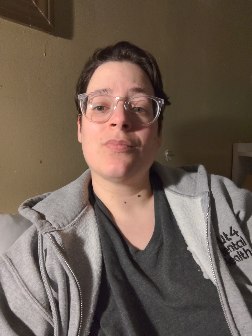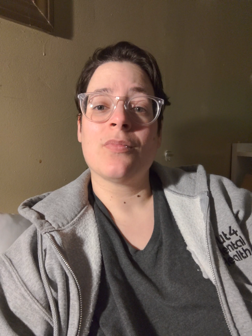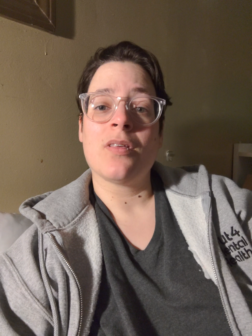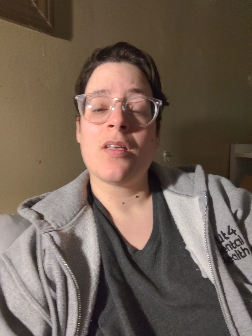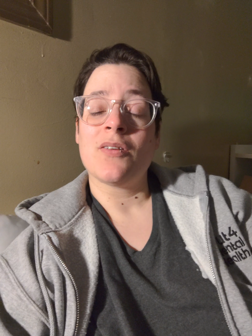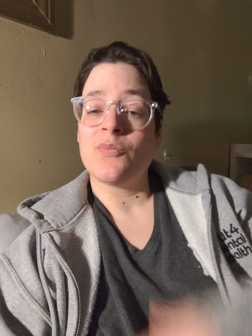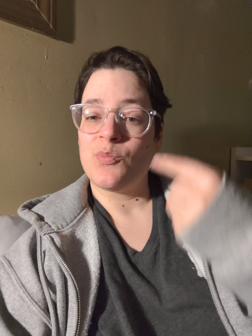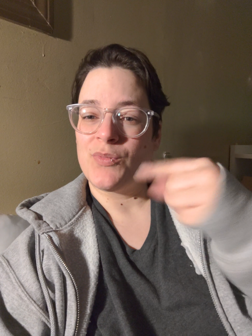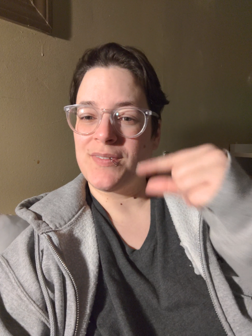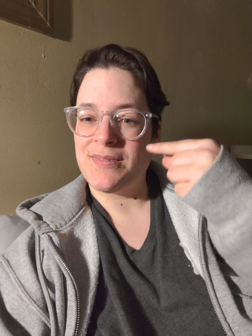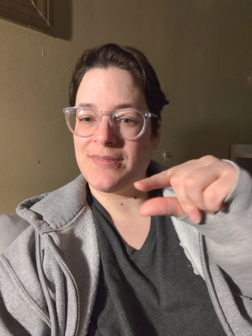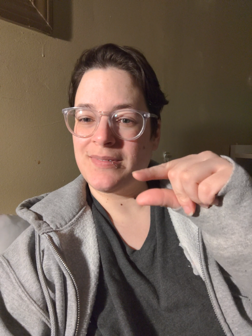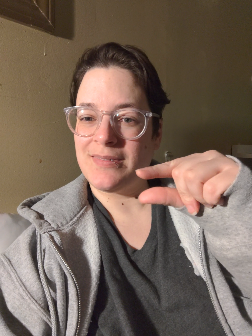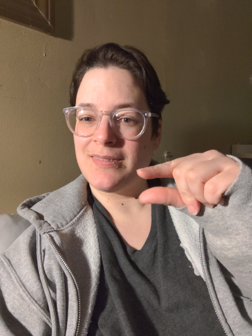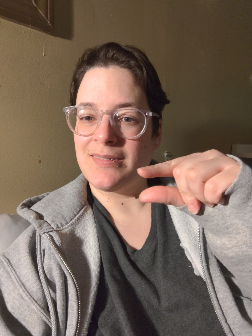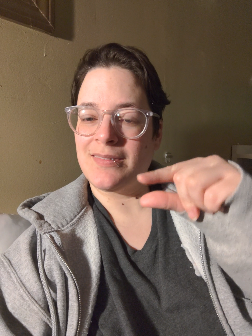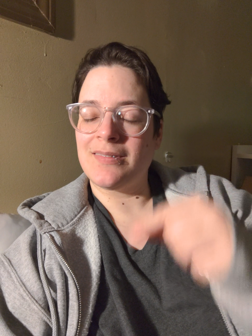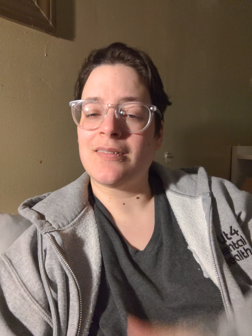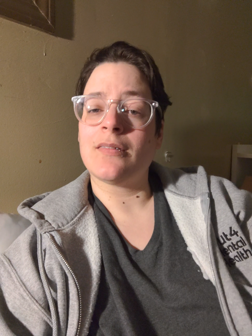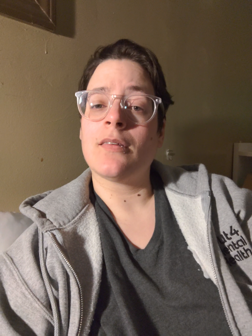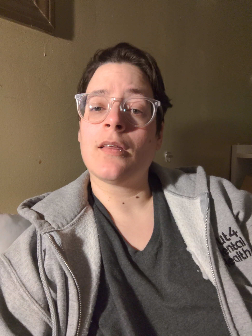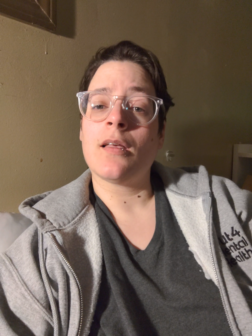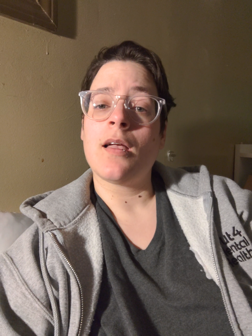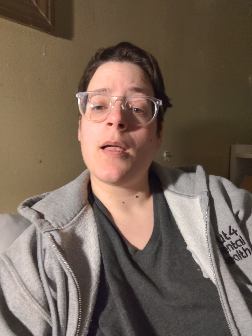green